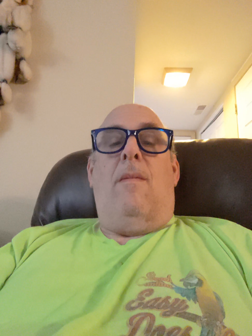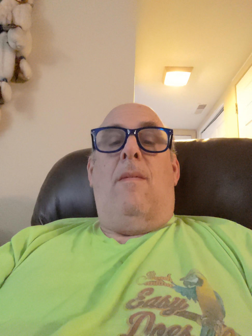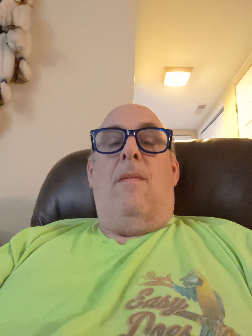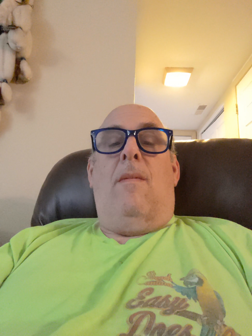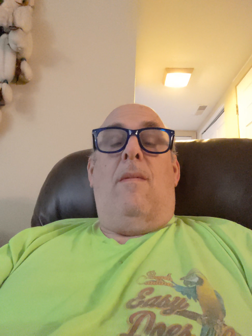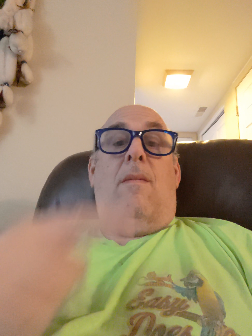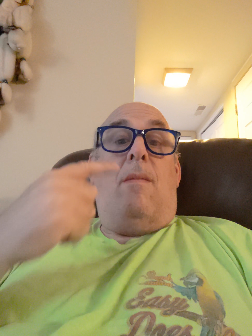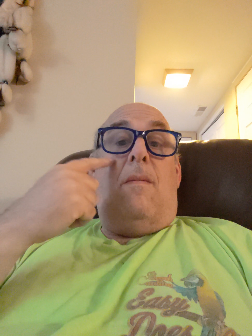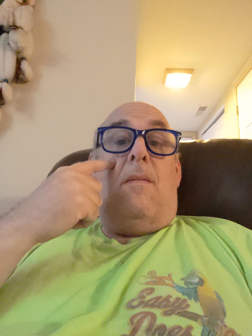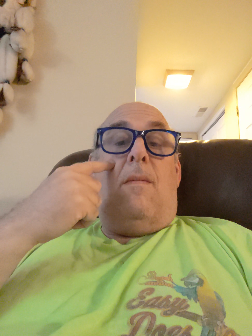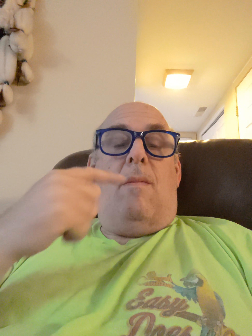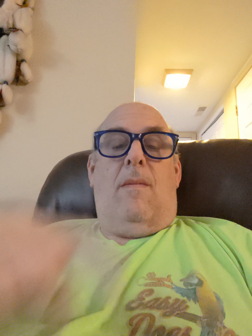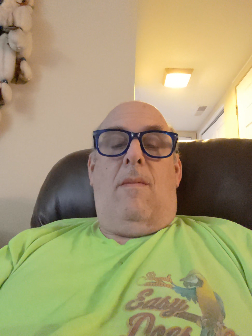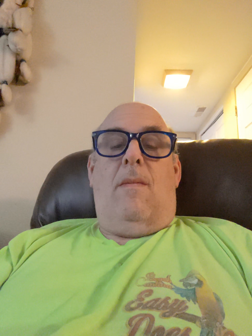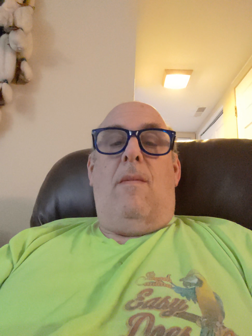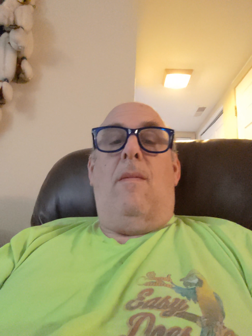eye